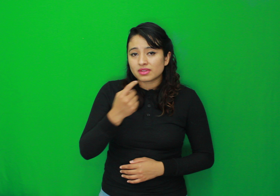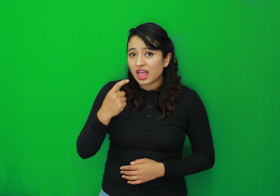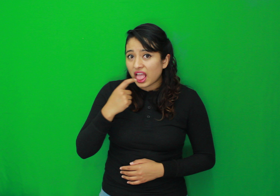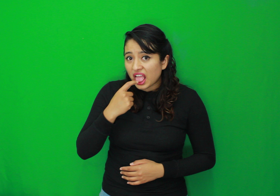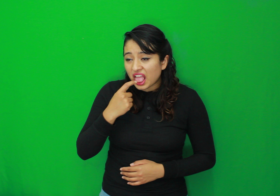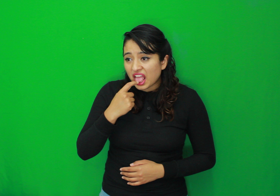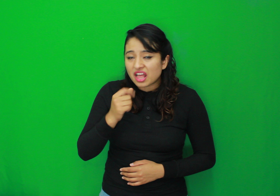sentido del gusto